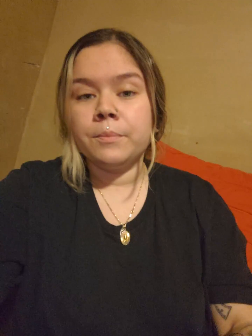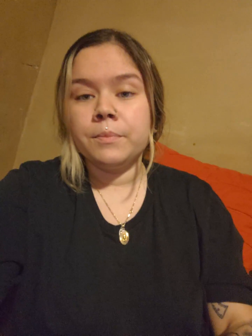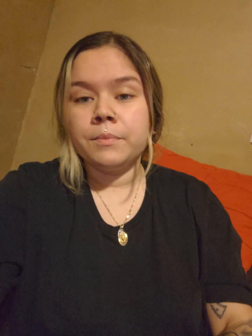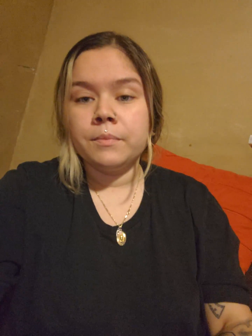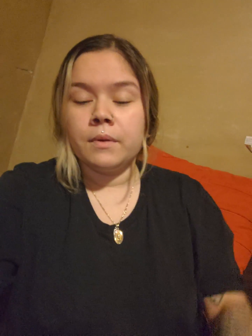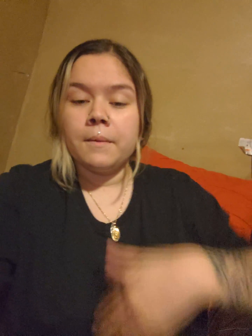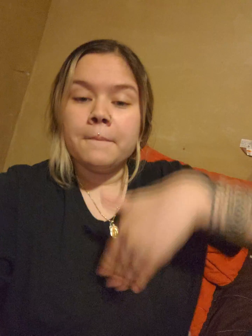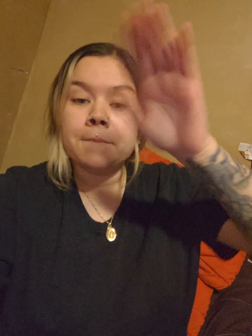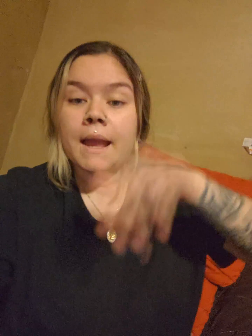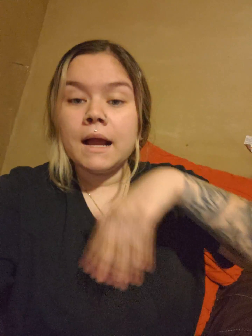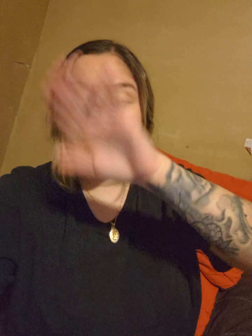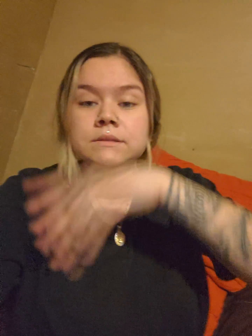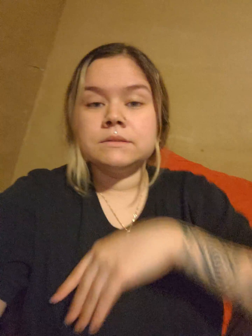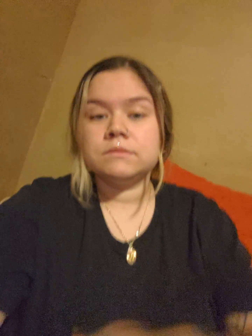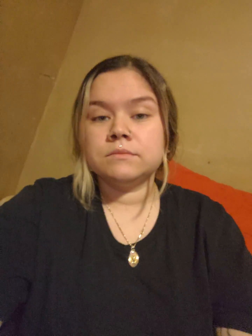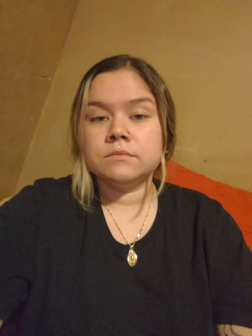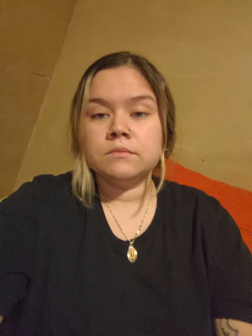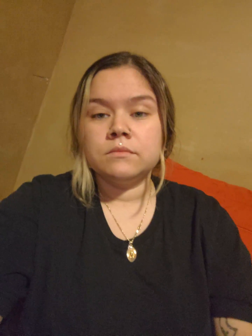paint